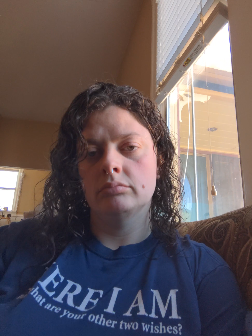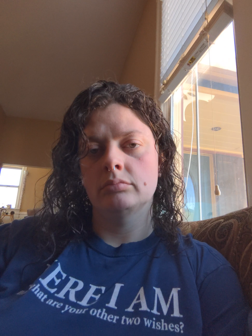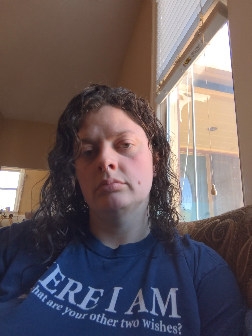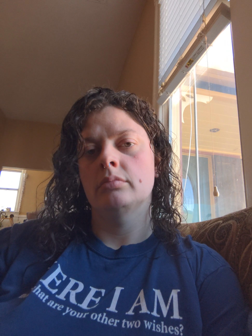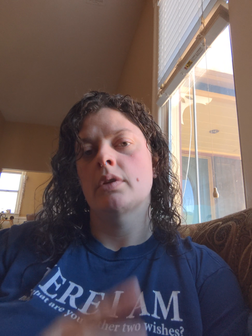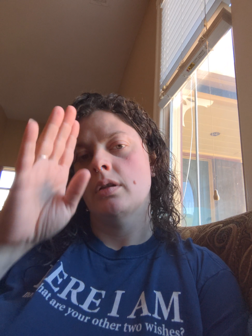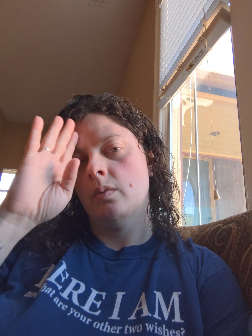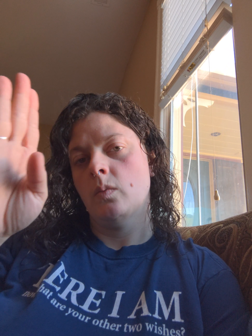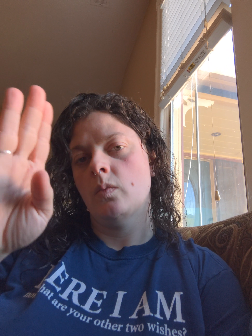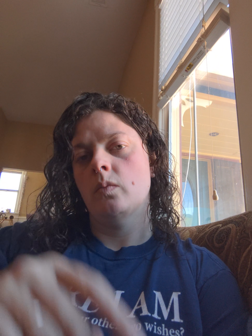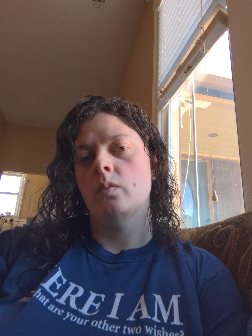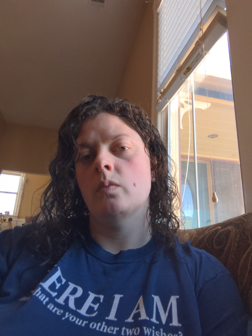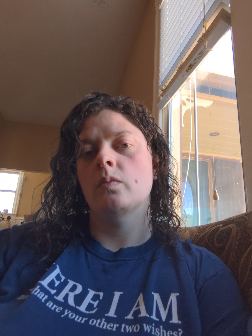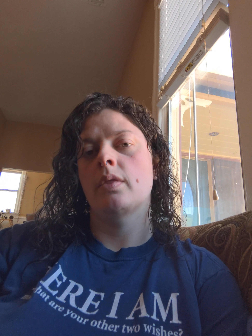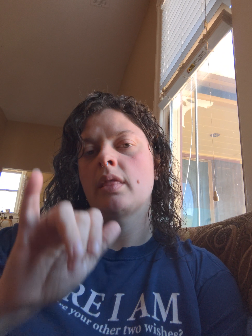hello